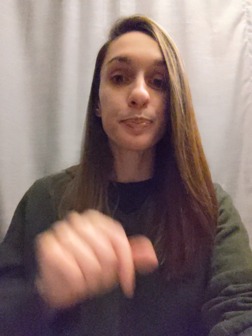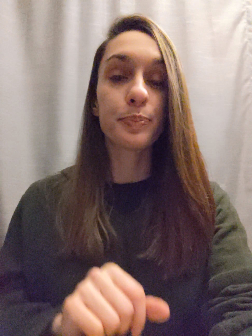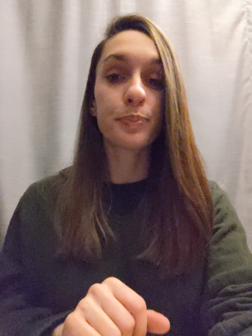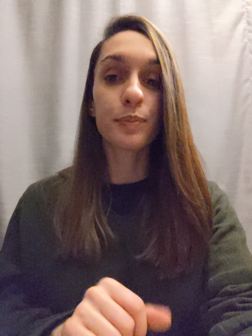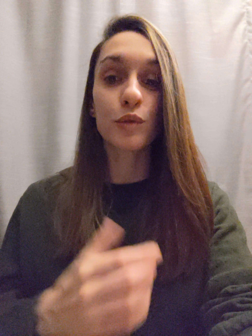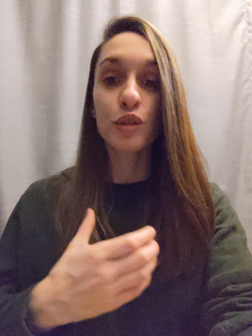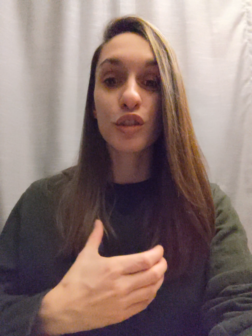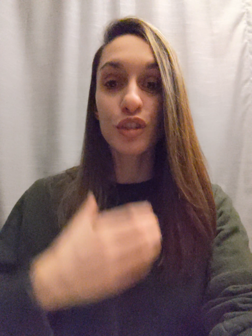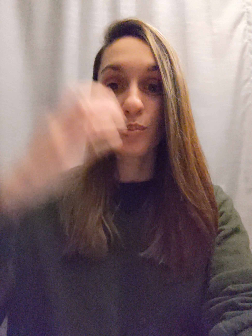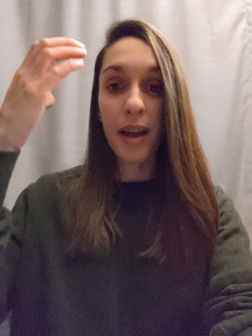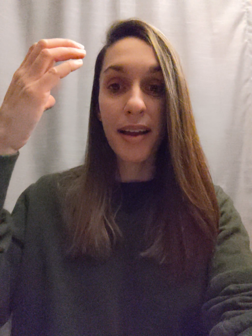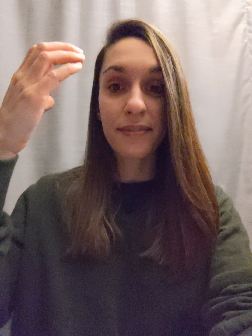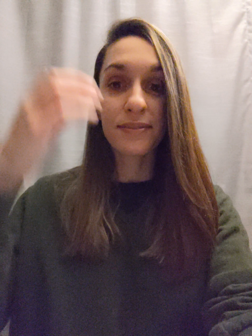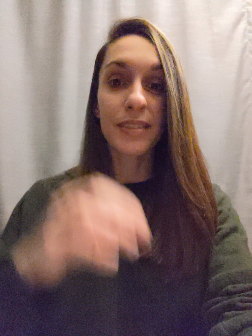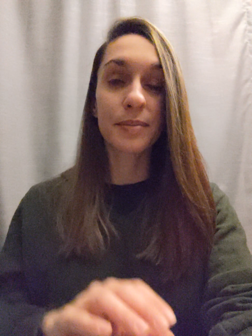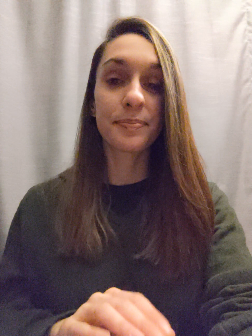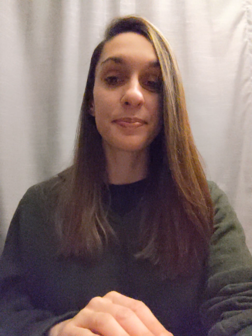giraffe